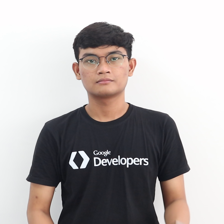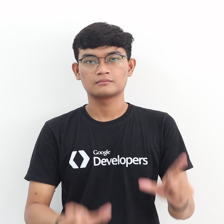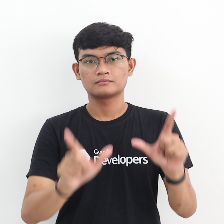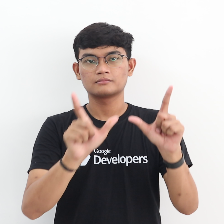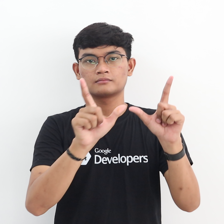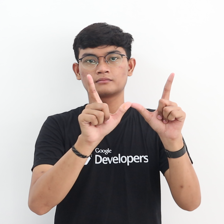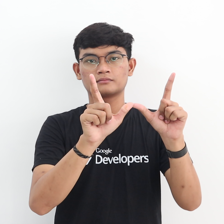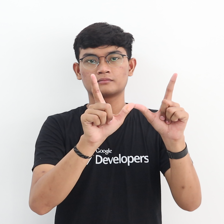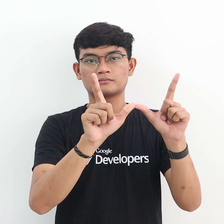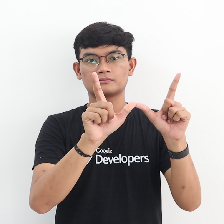W